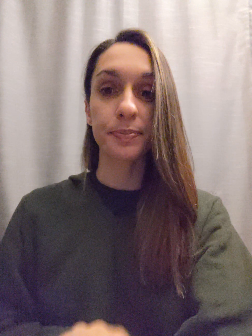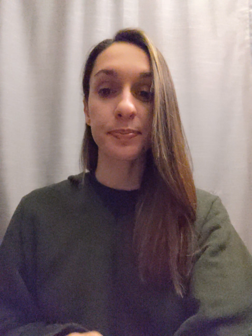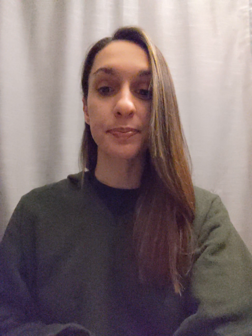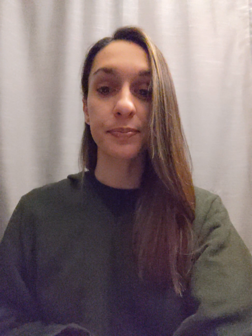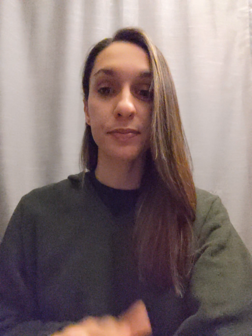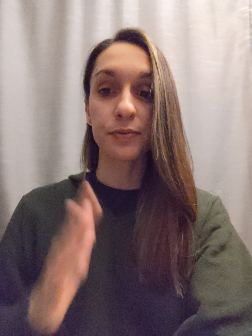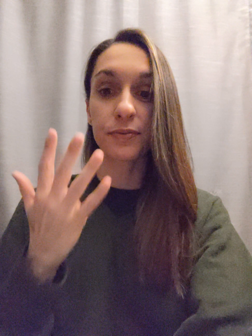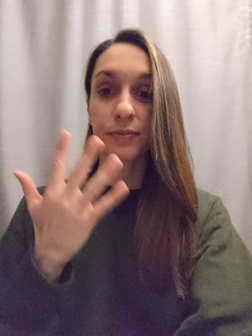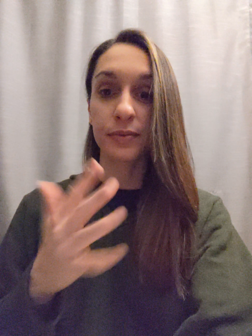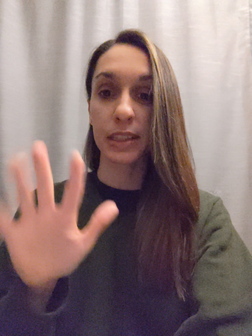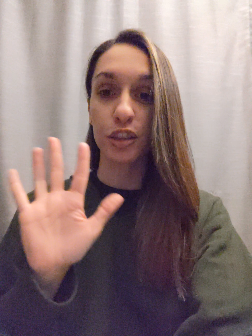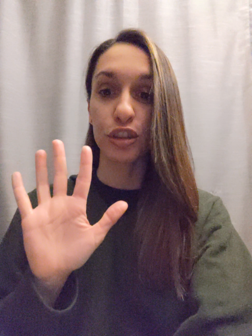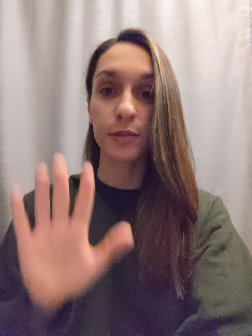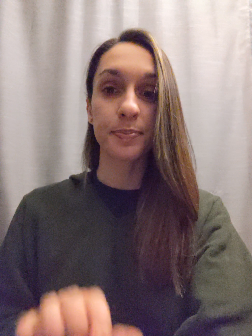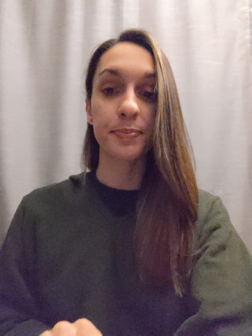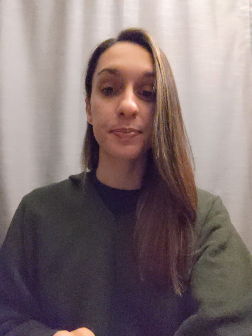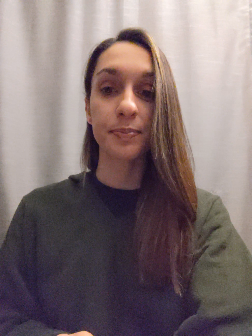finish